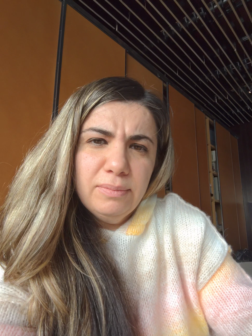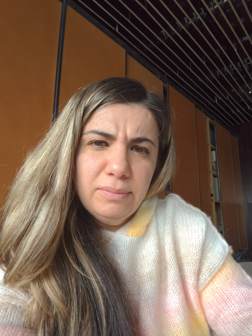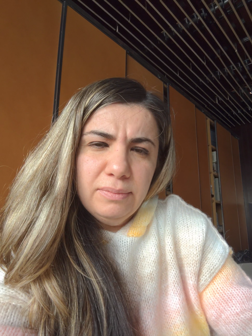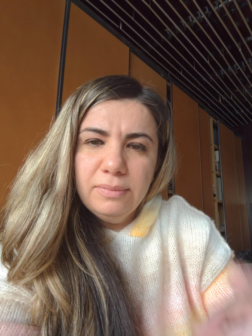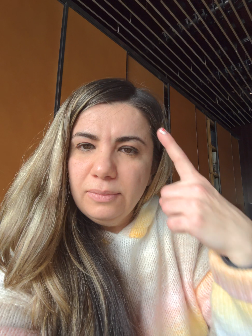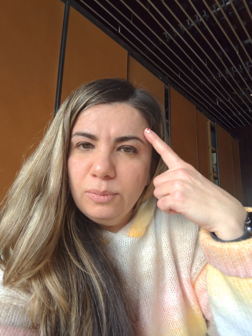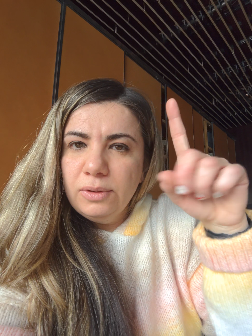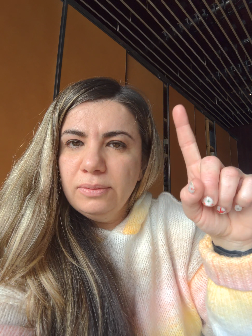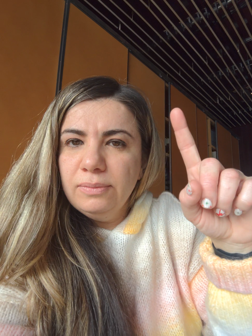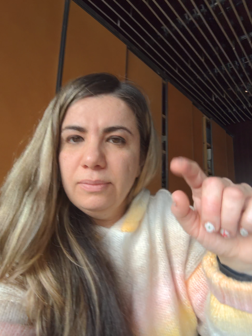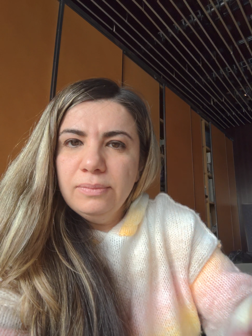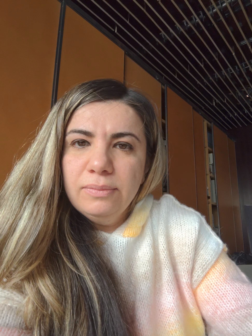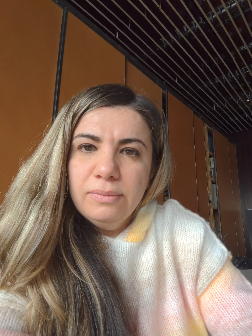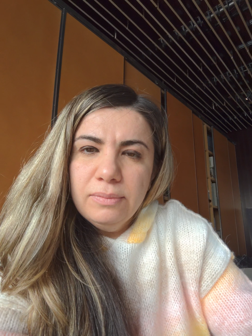for